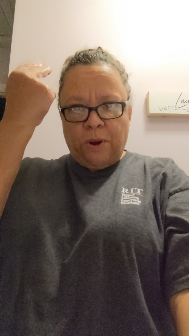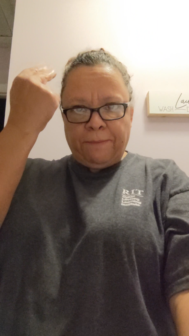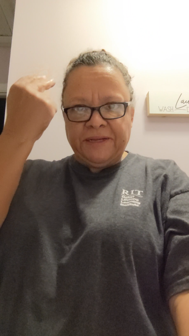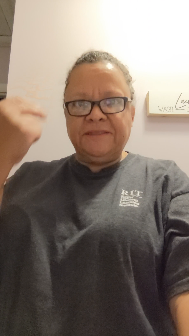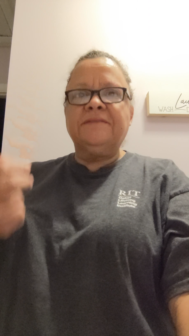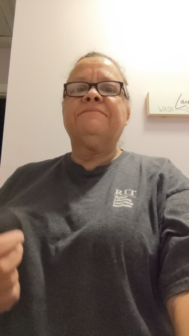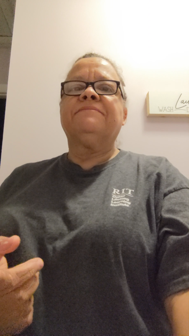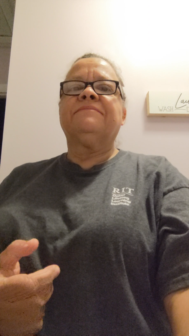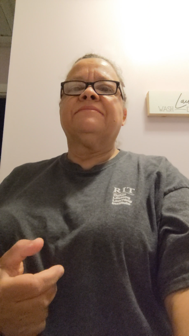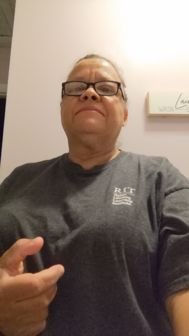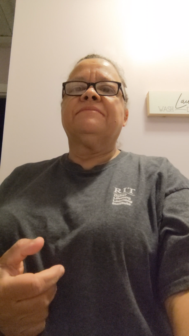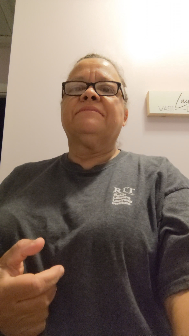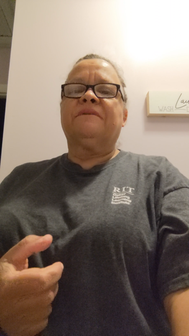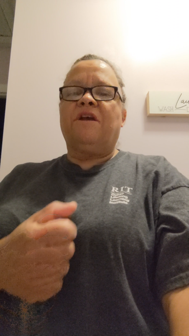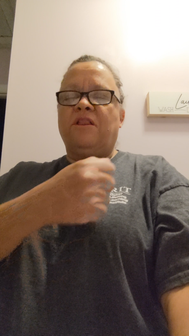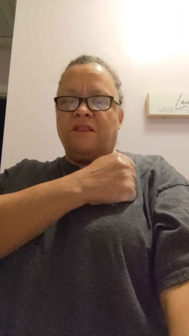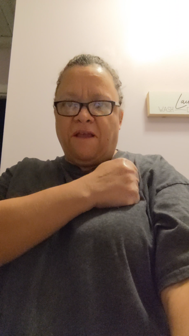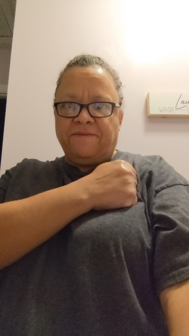love